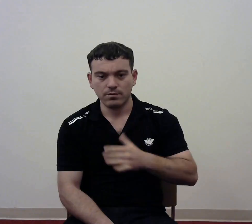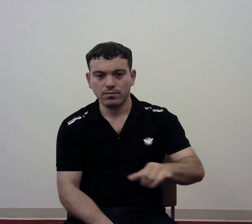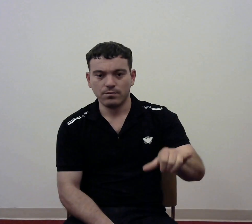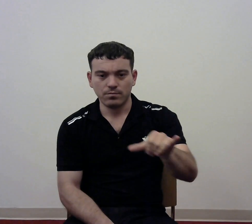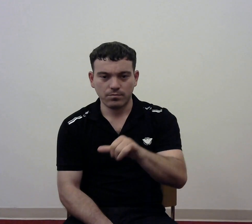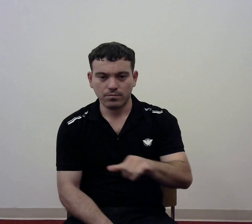harda